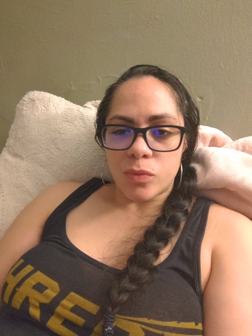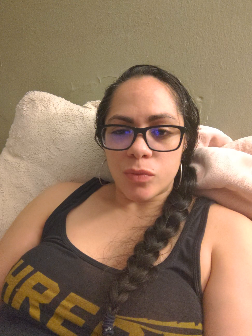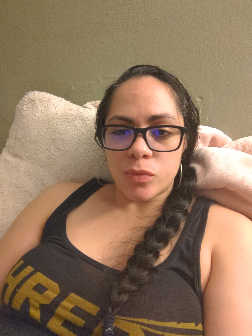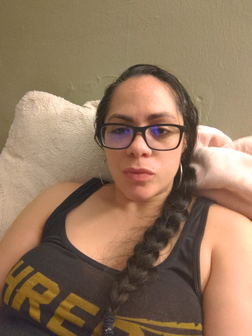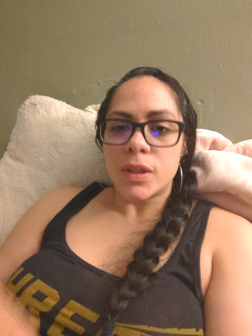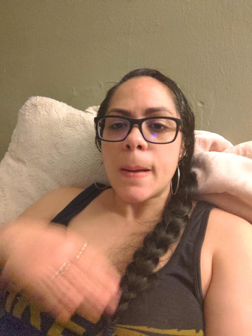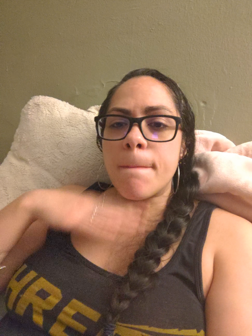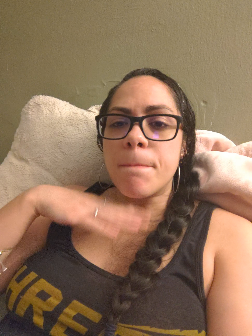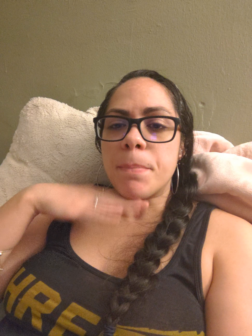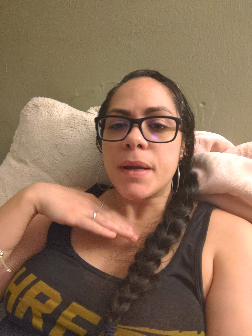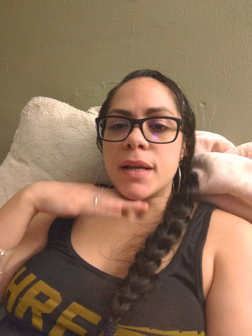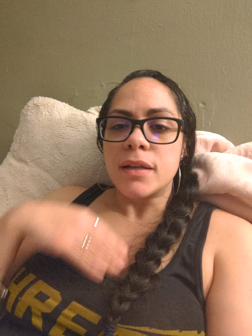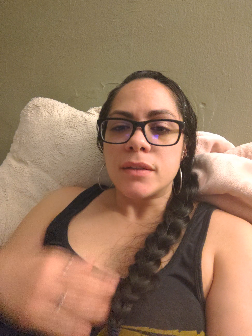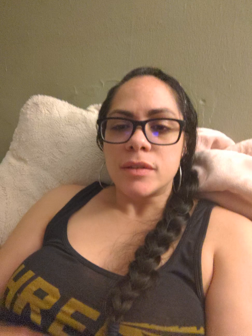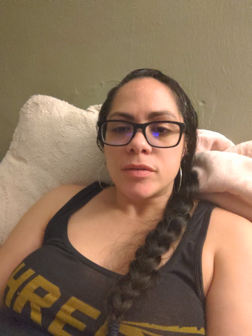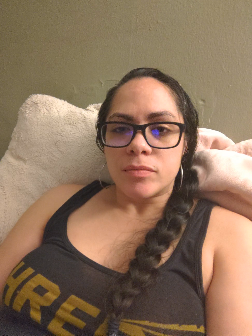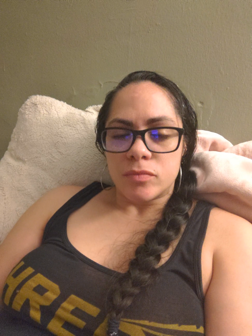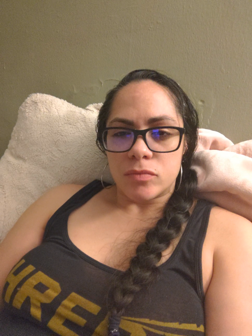pig